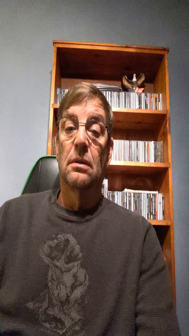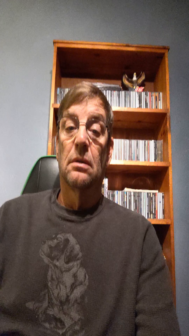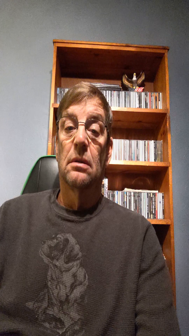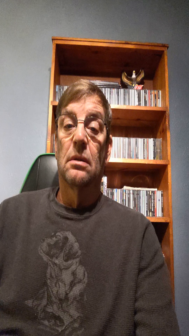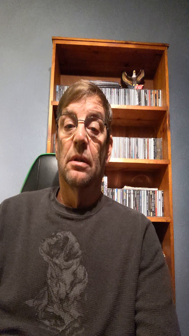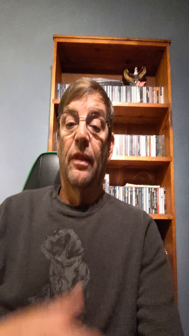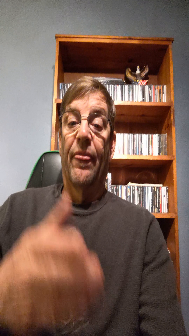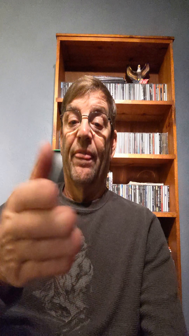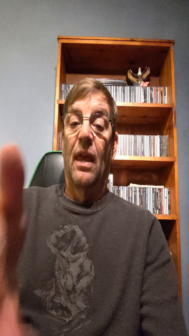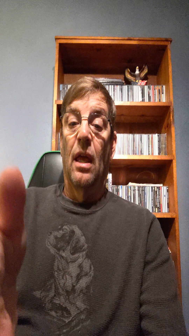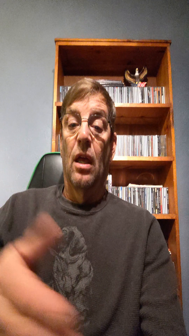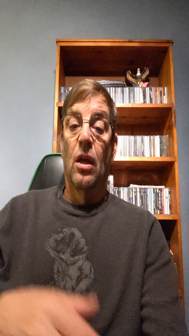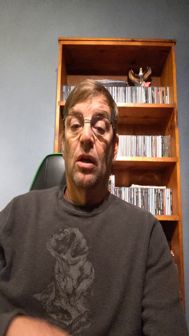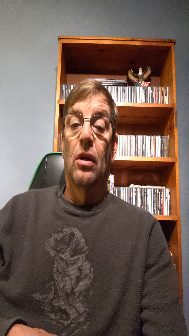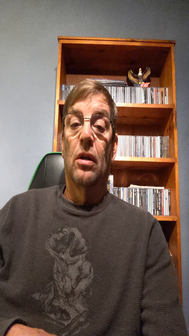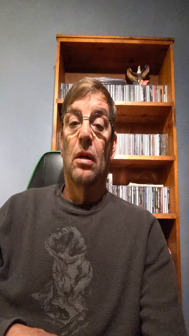there